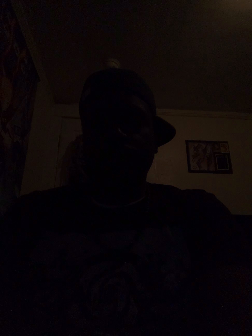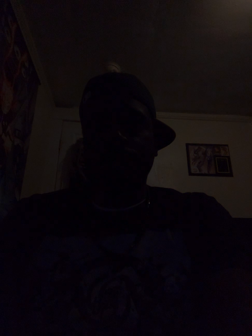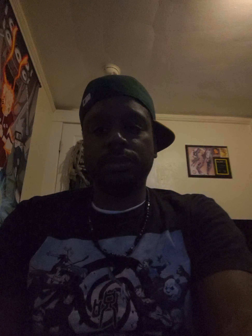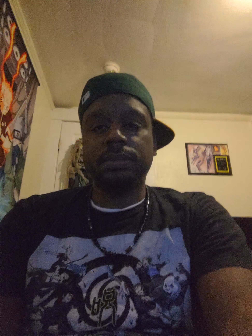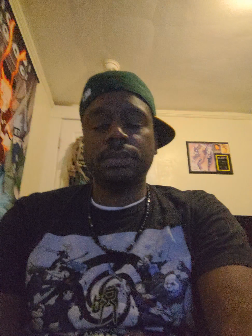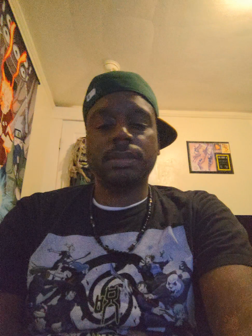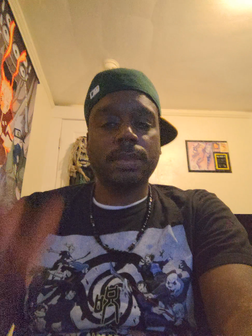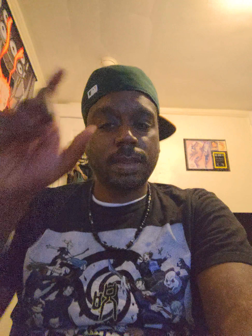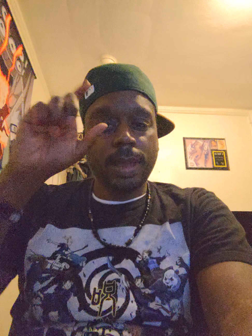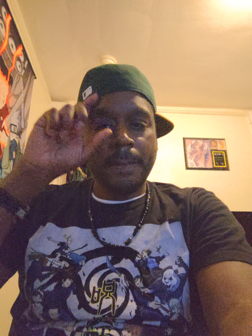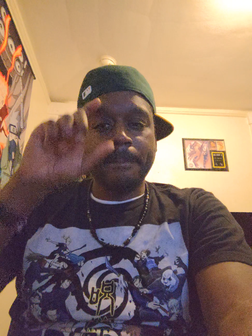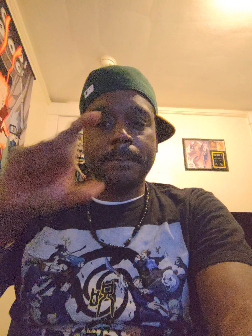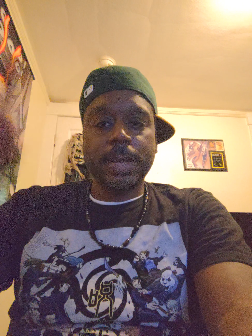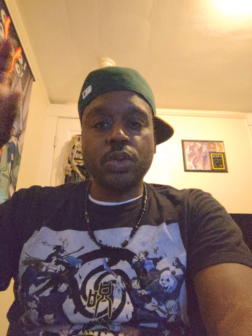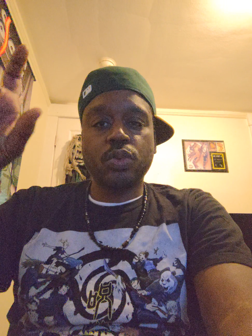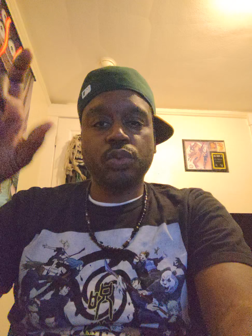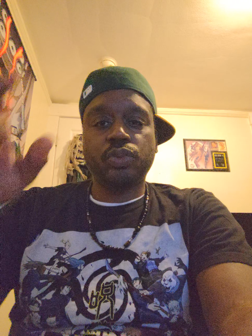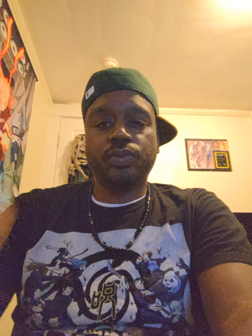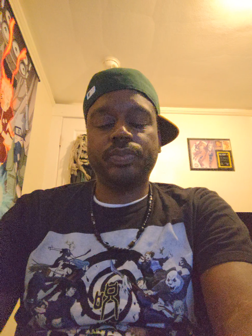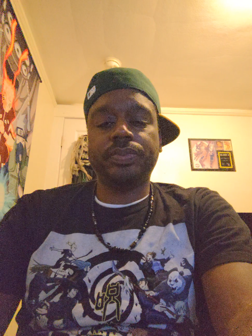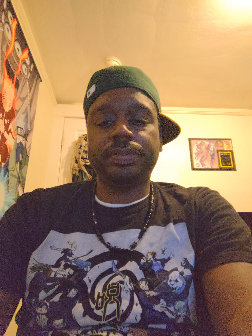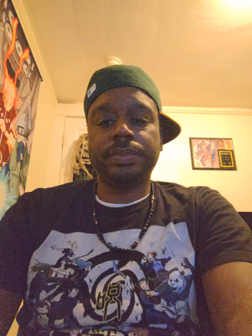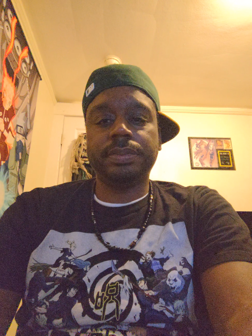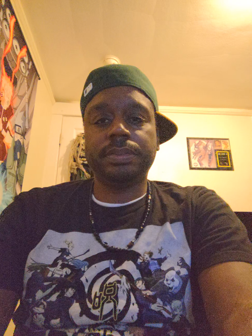moon